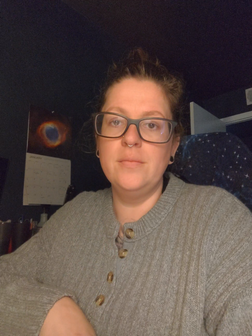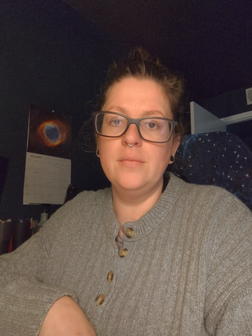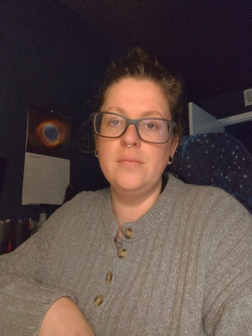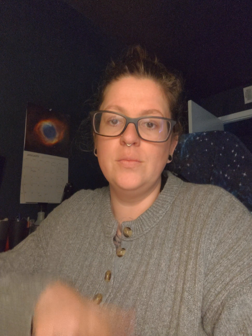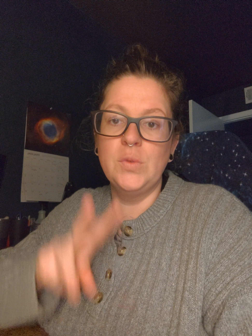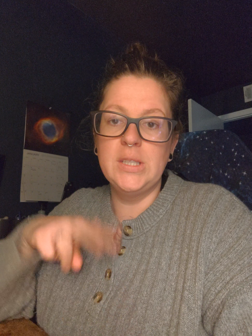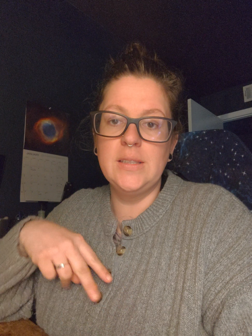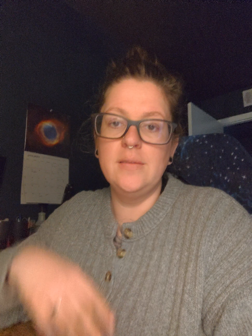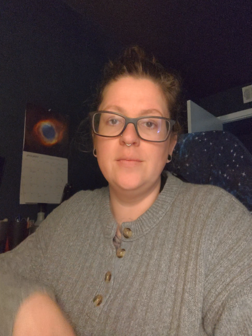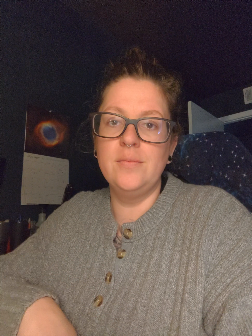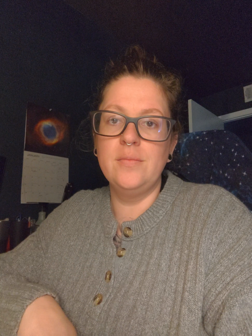read